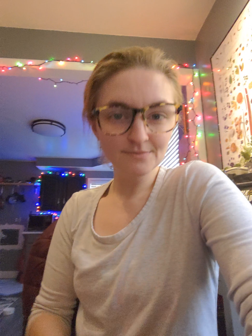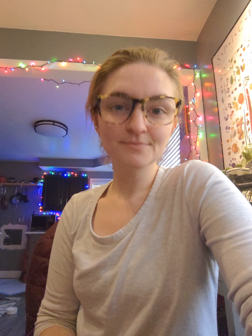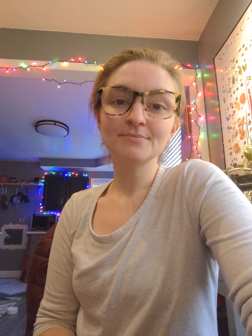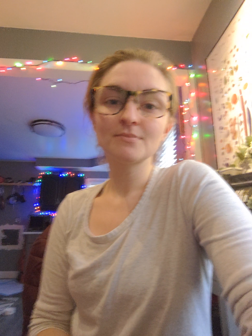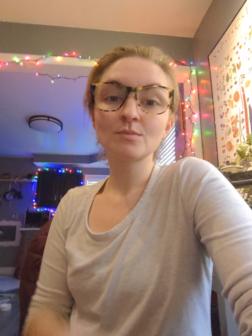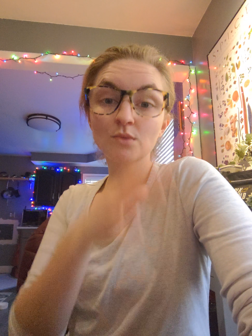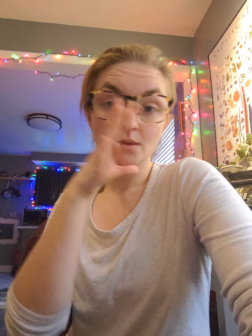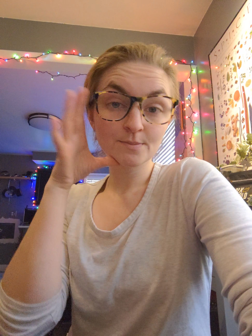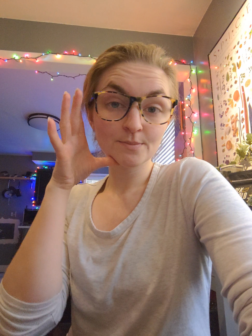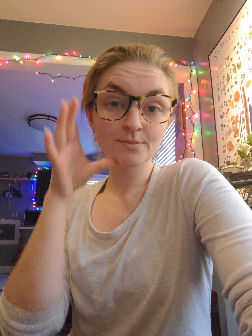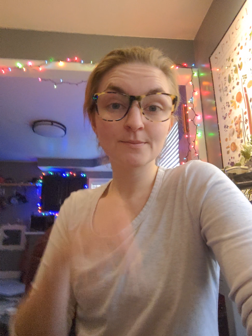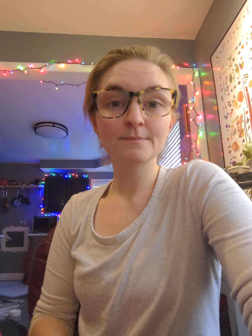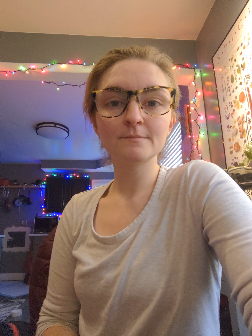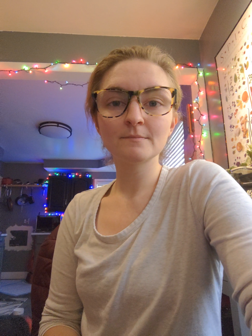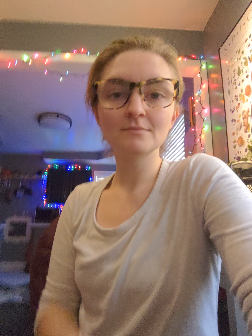farm